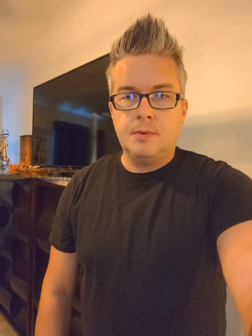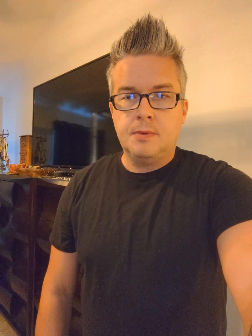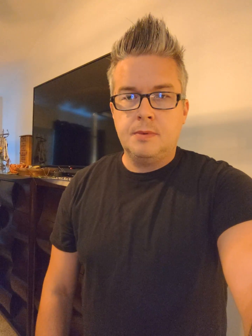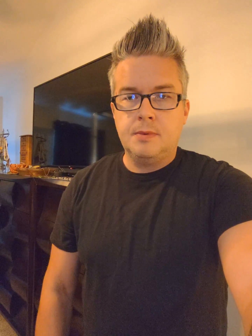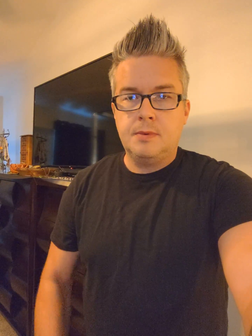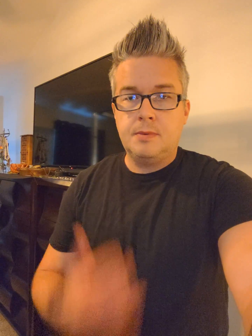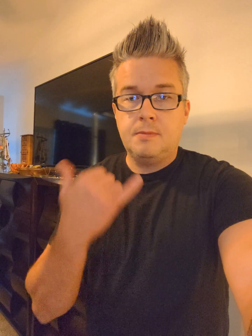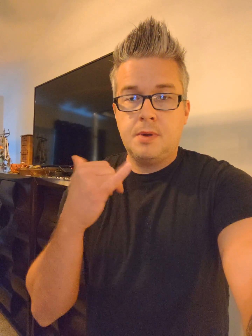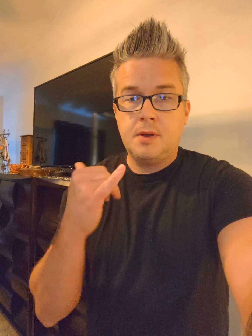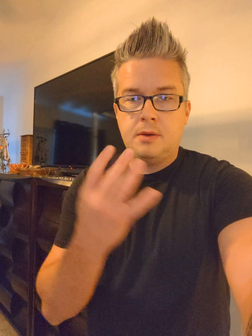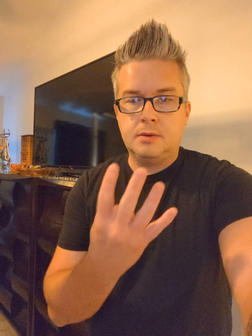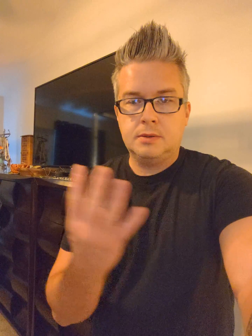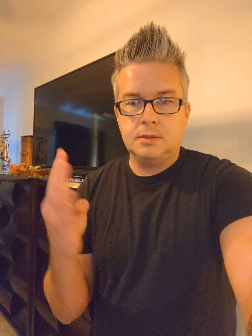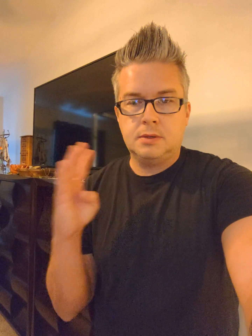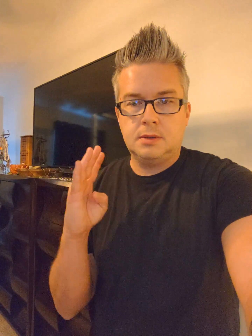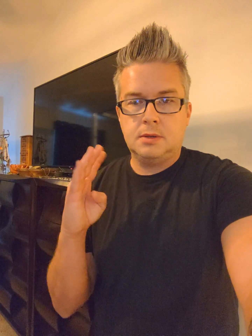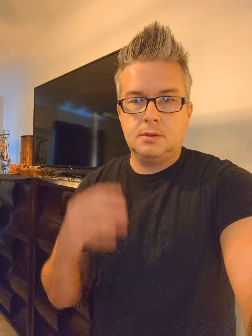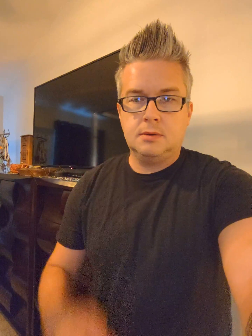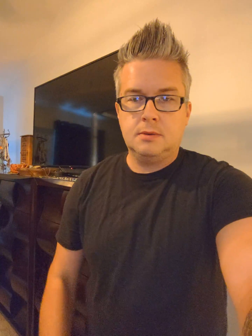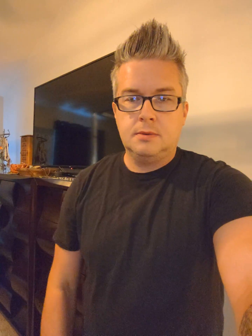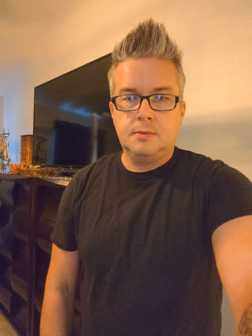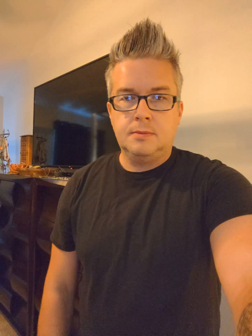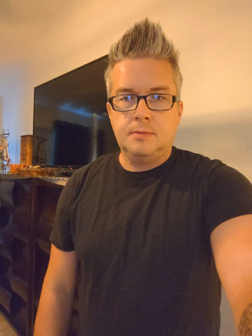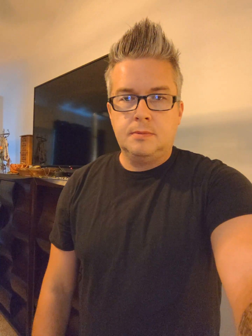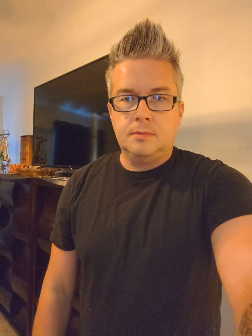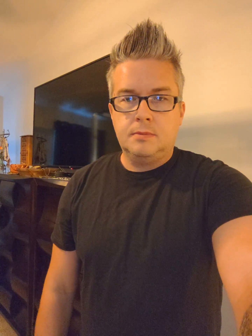playpen